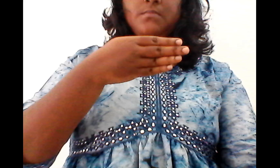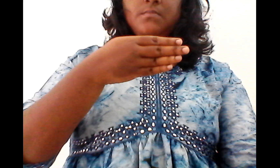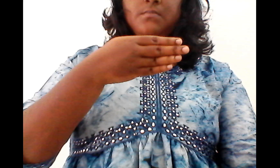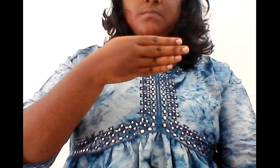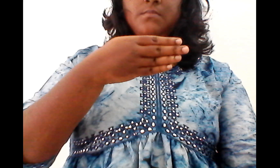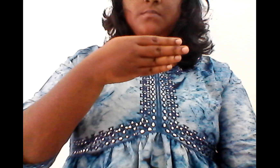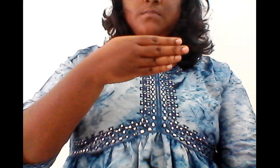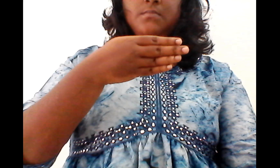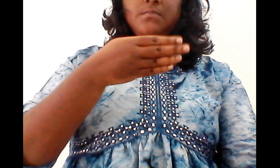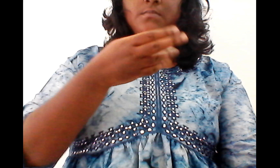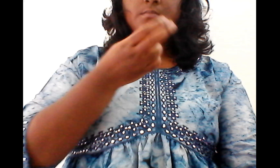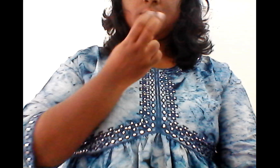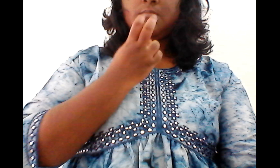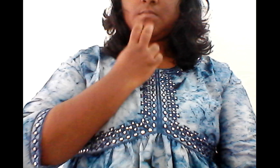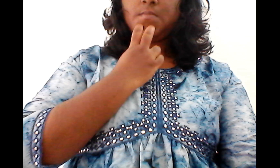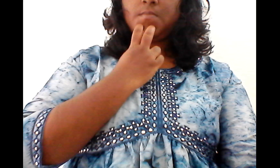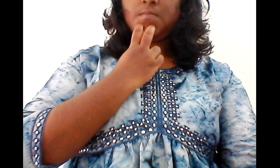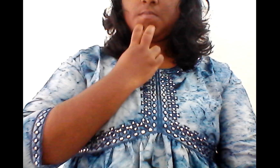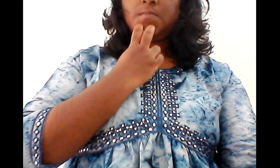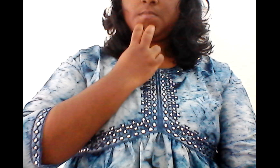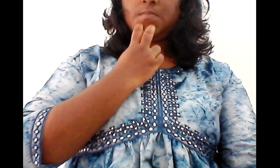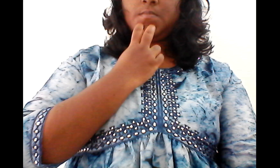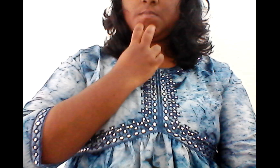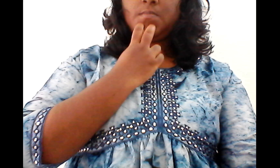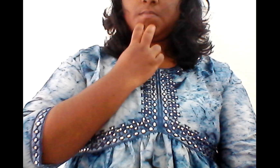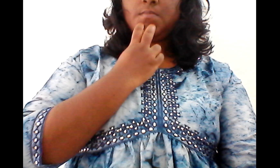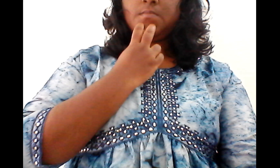അഃ